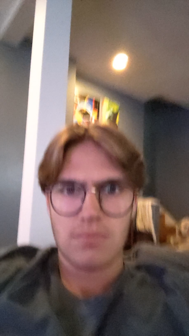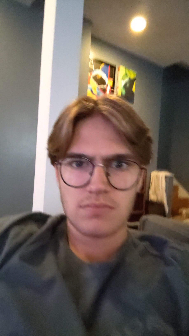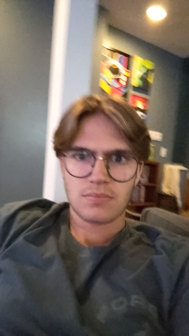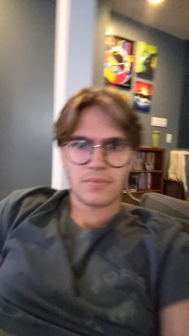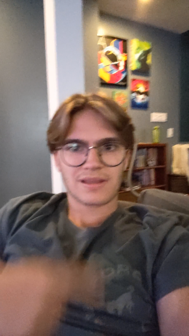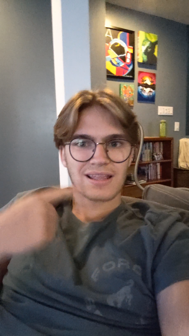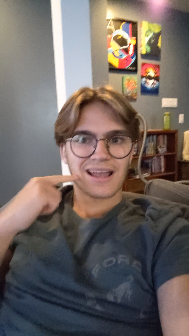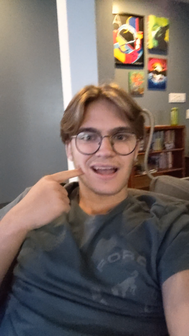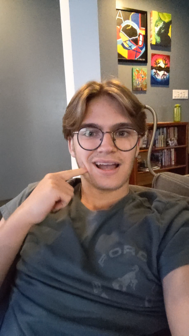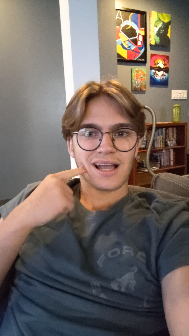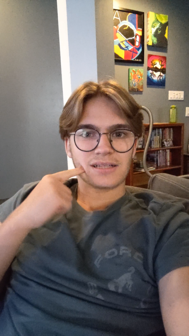candy